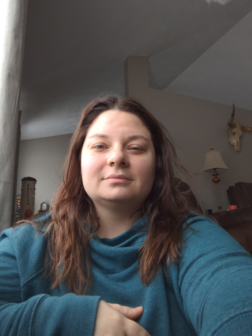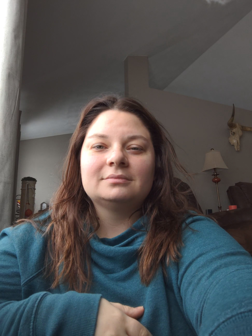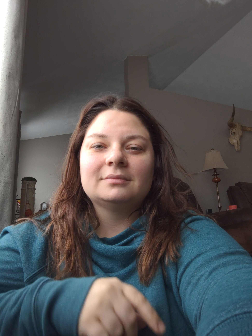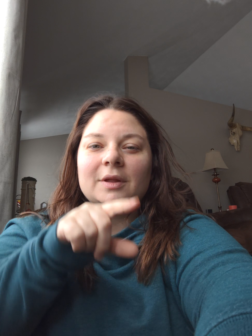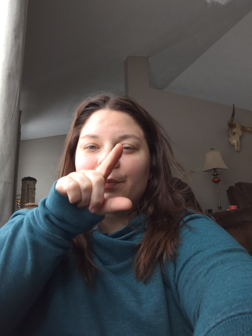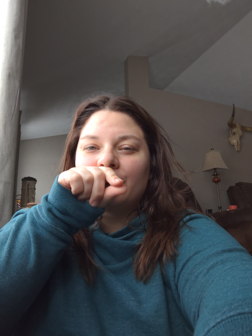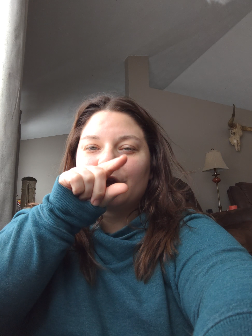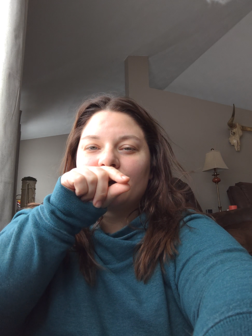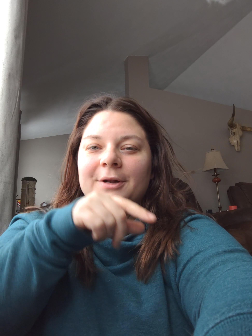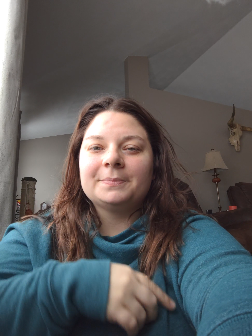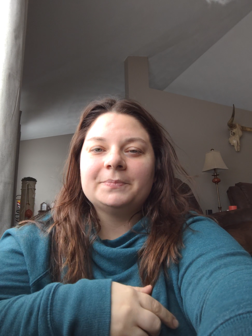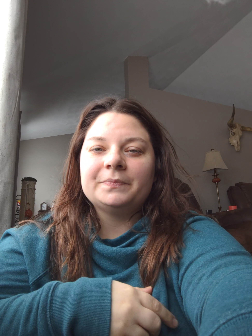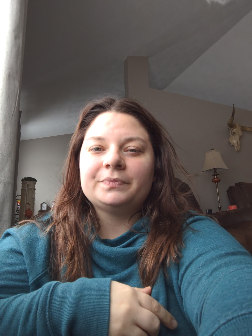bird